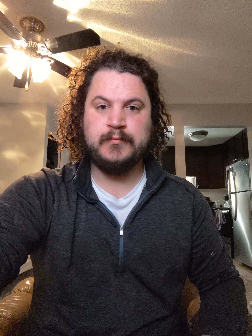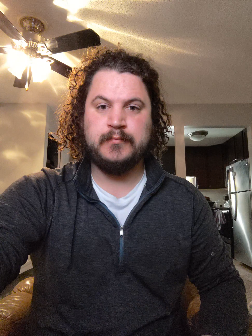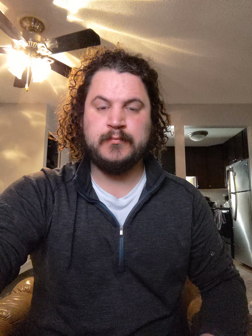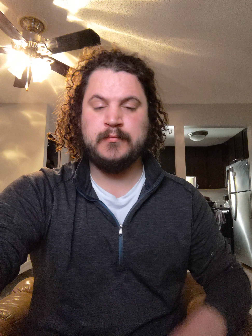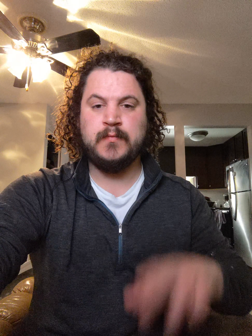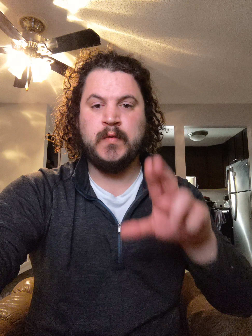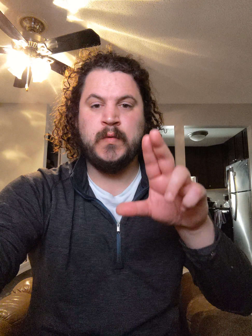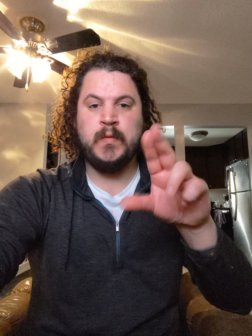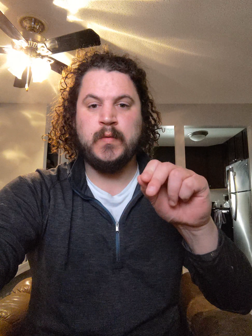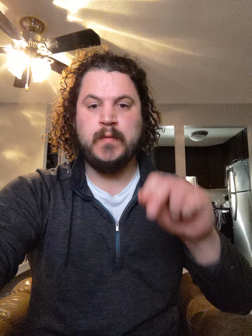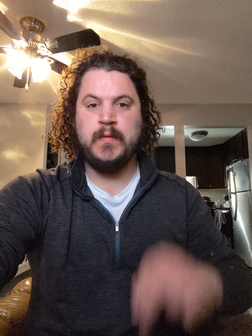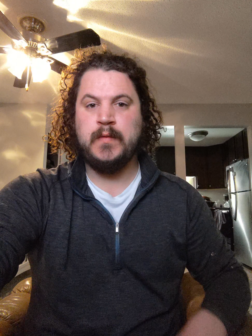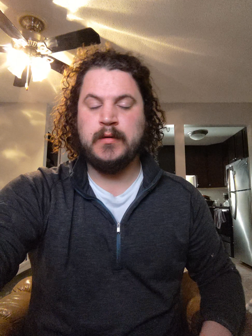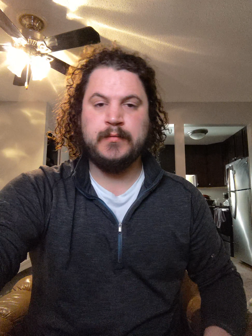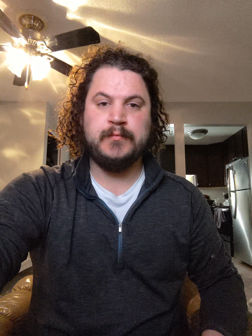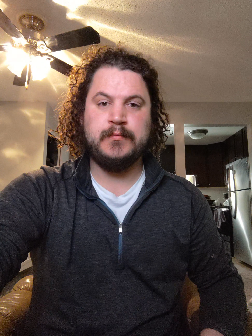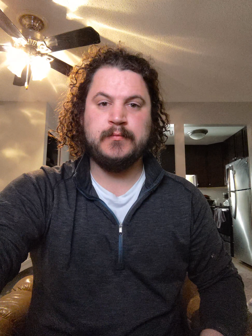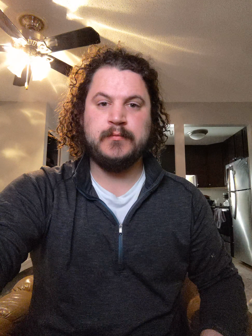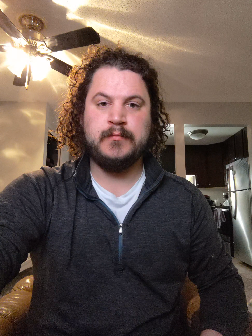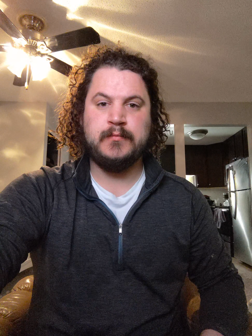no